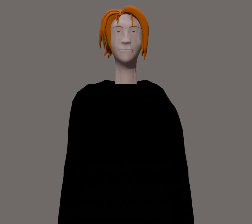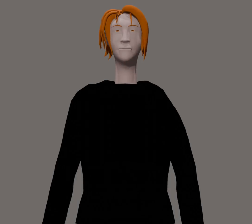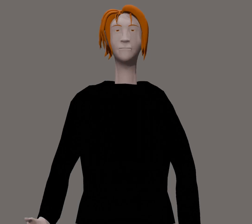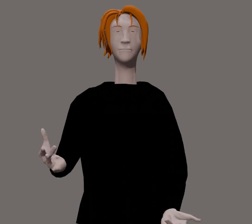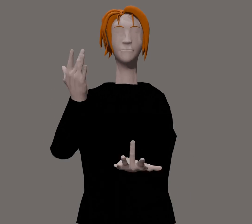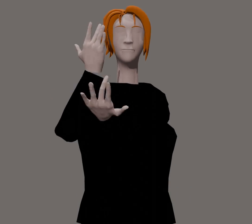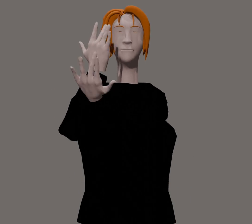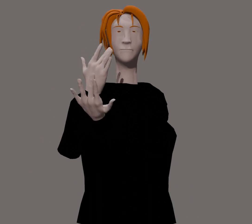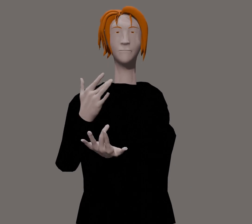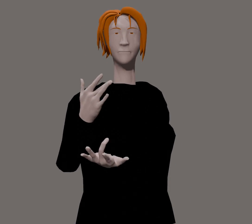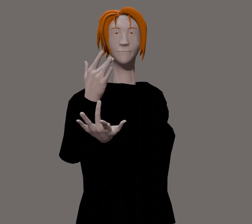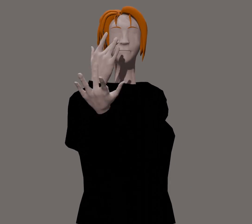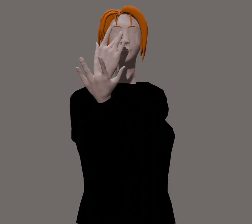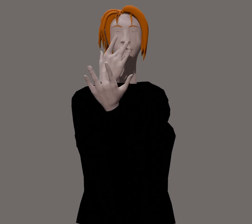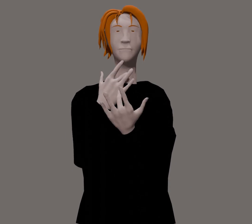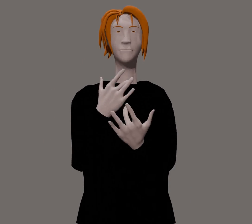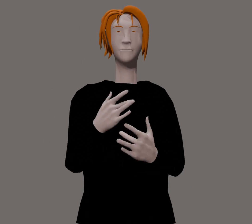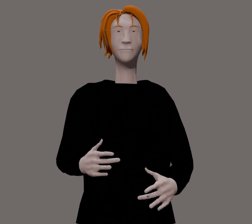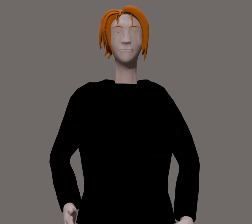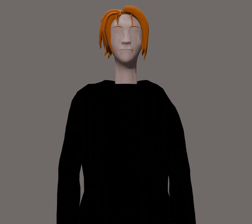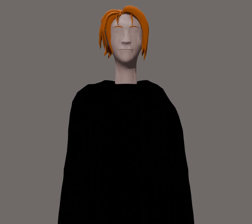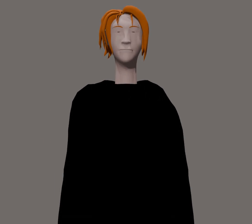Compassion For Me 2H